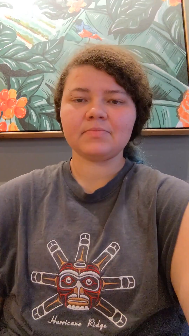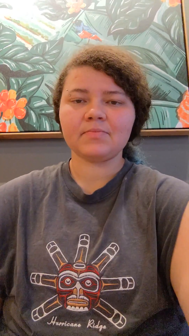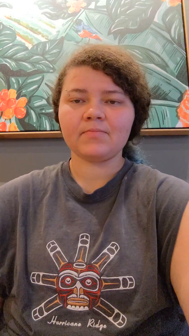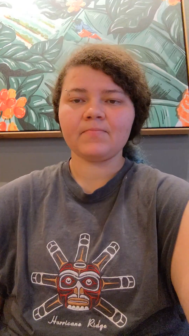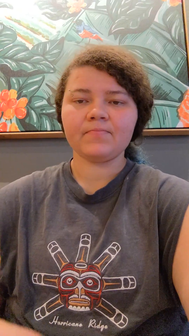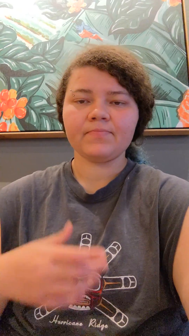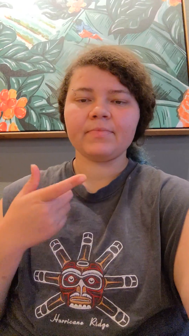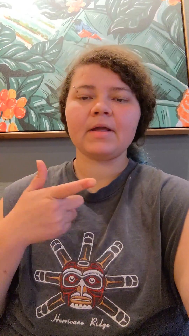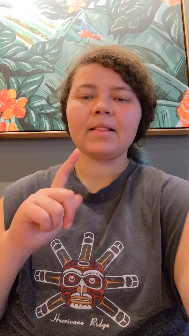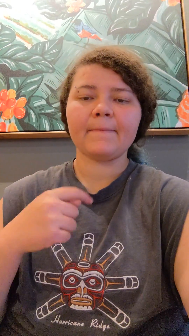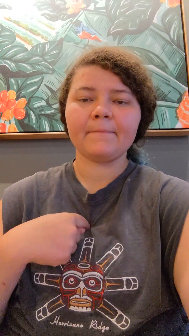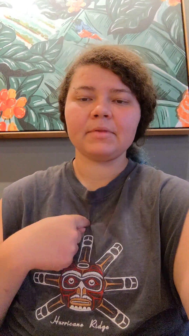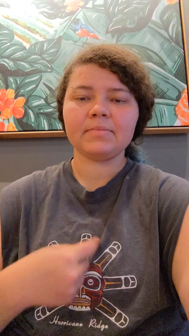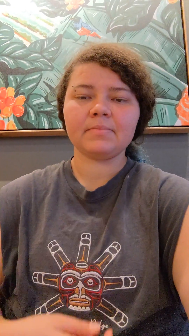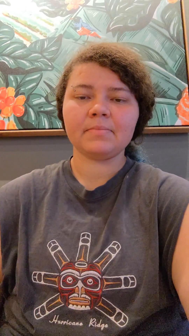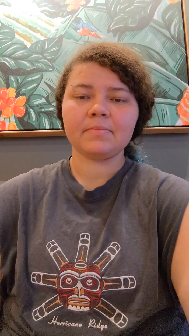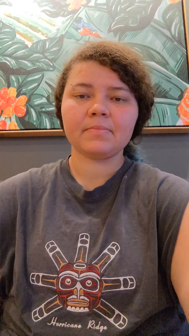let me